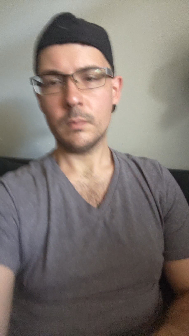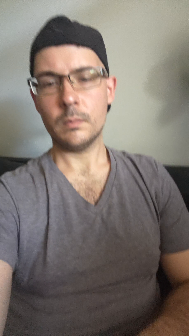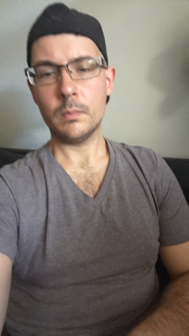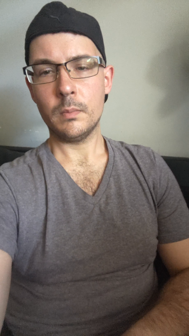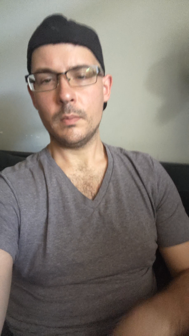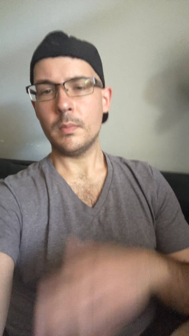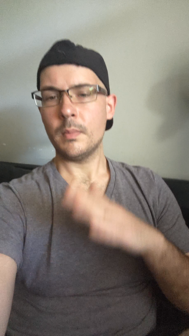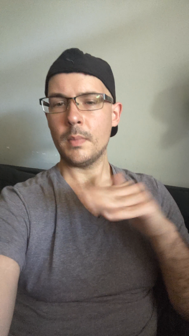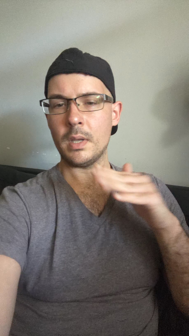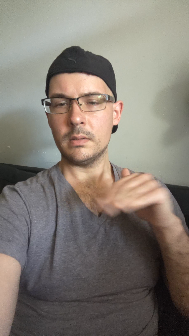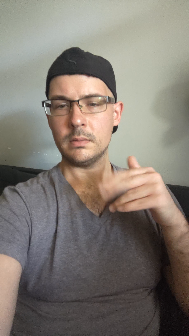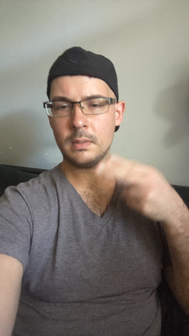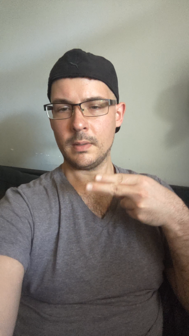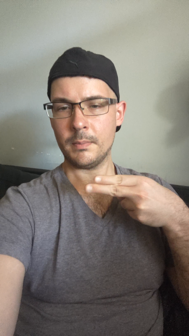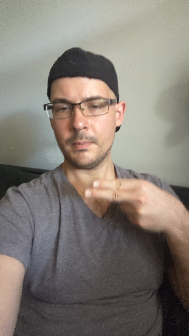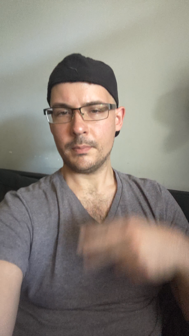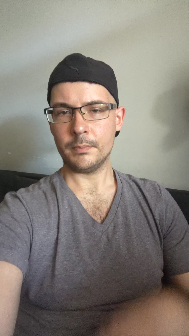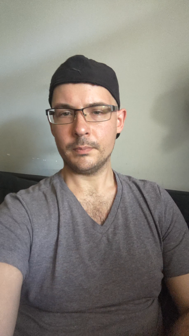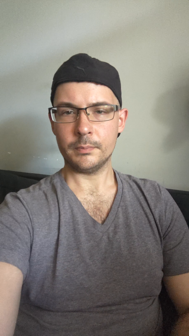pet's name